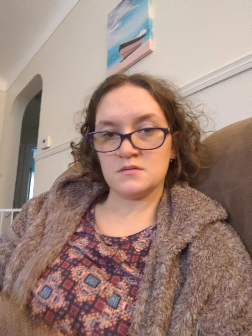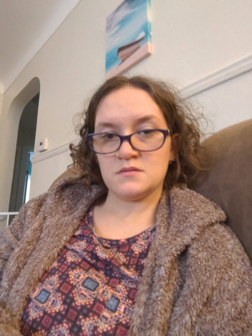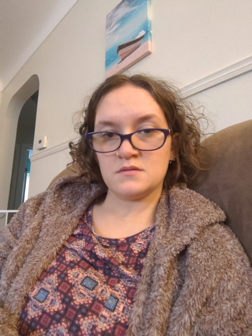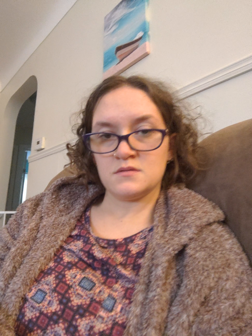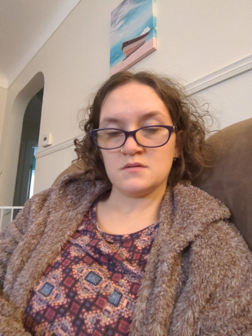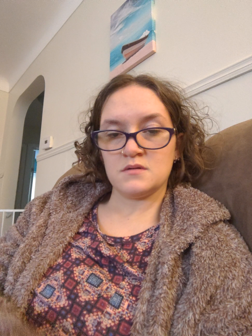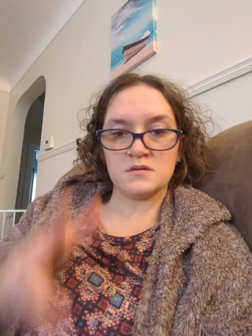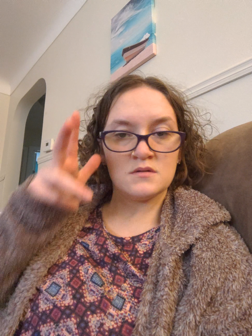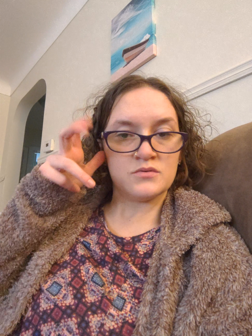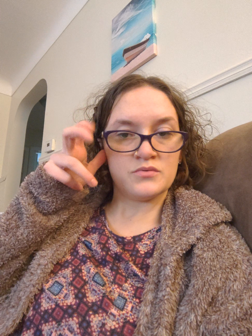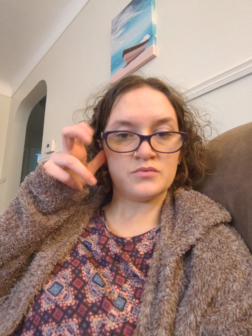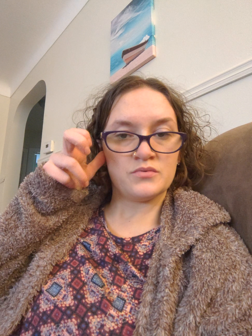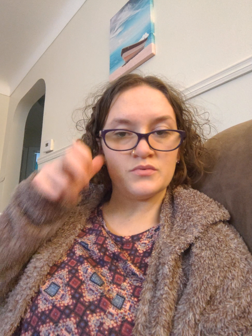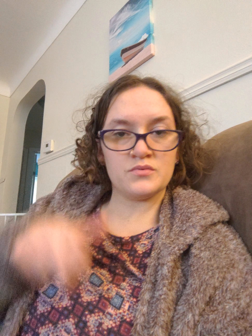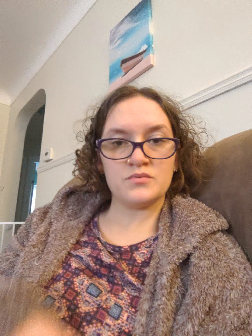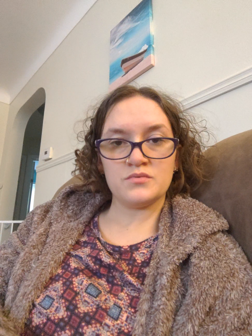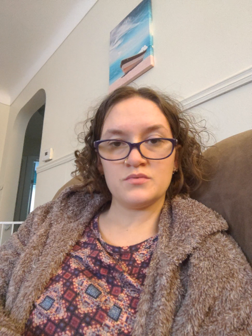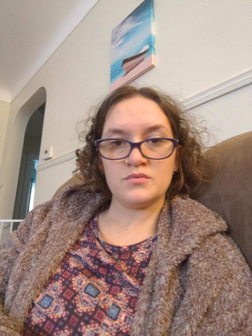hear